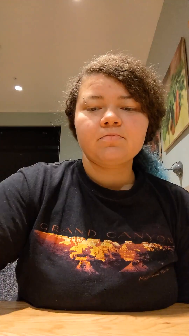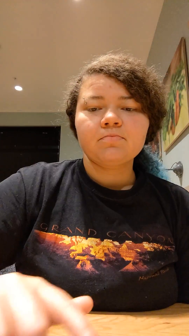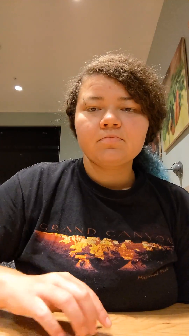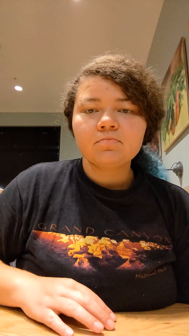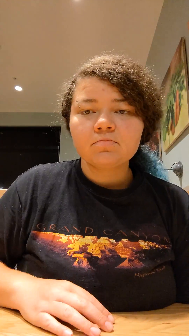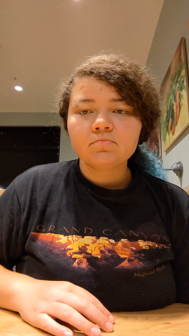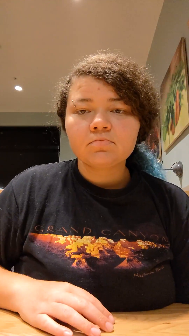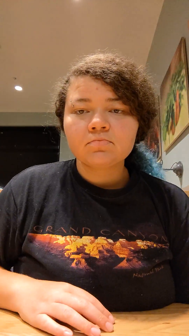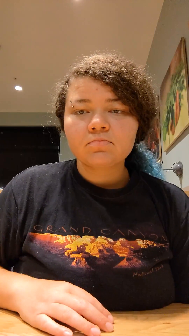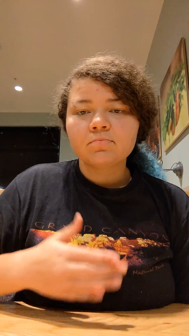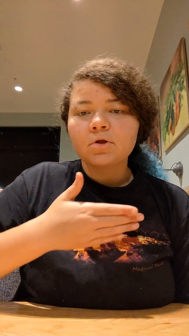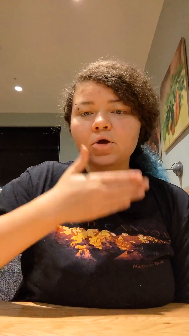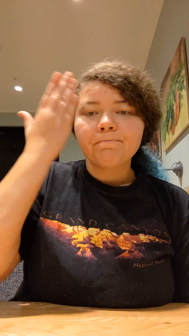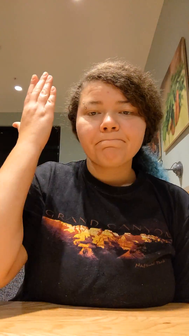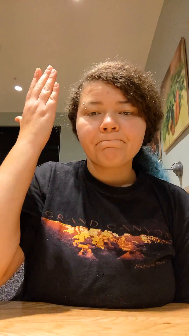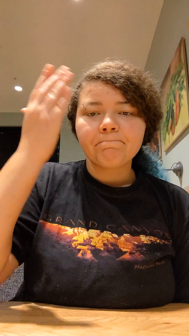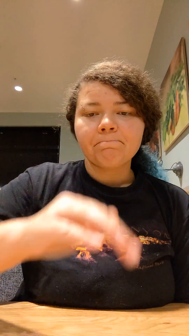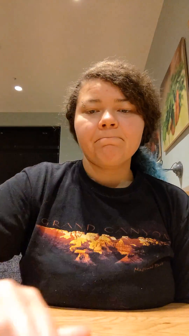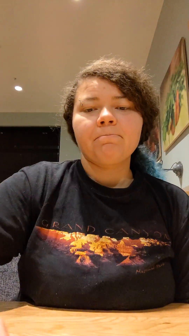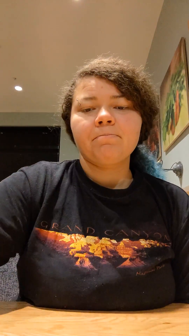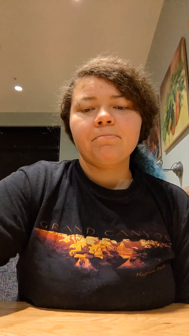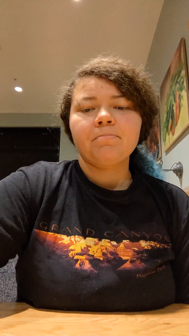all gone